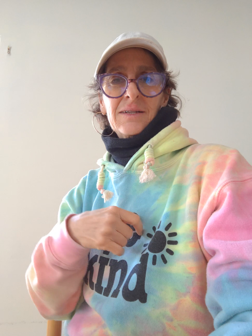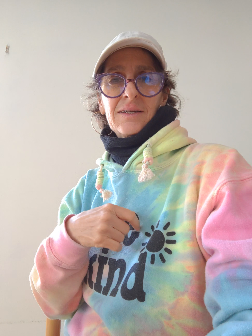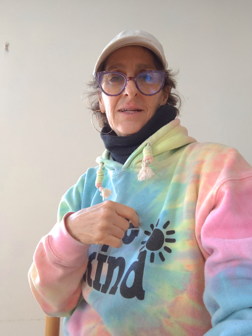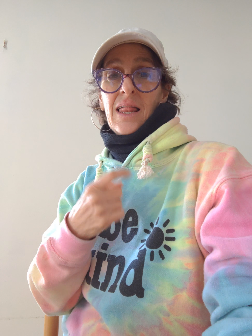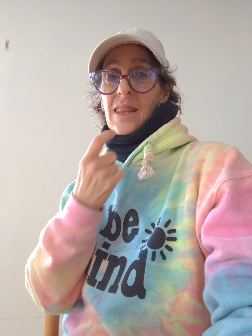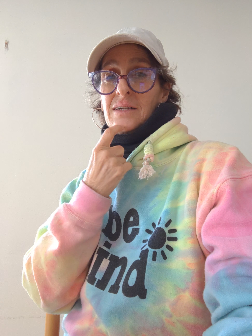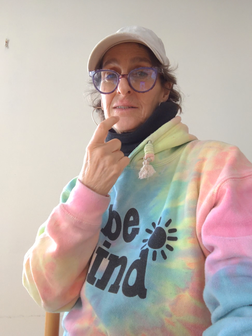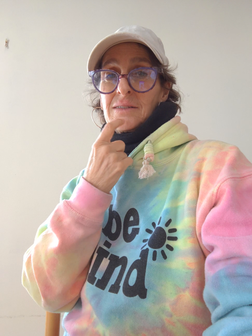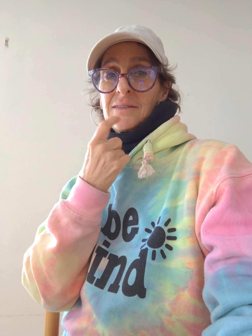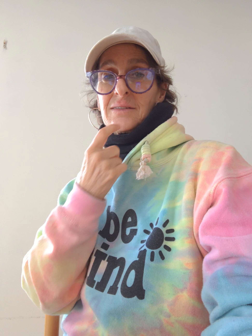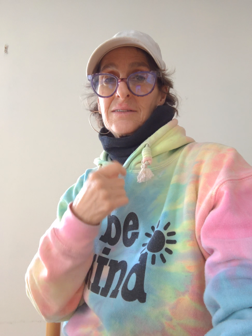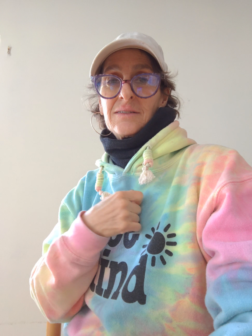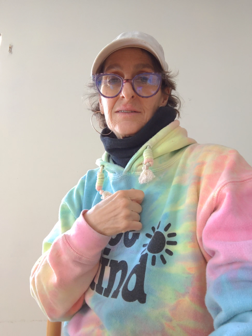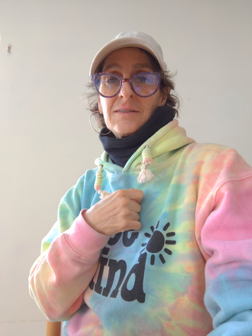window